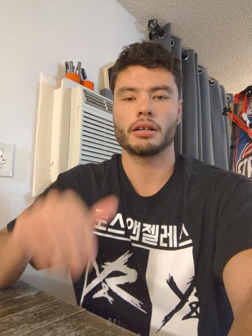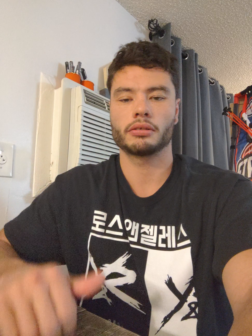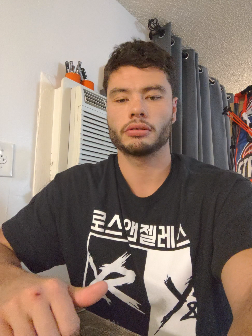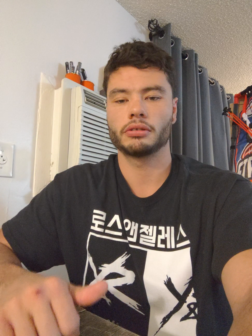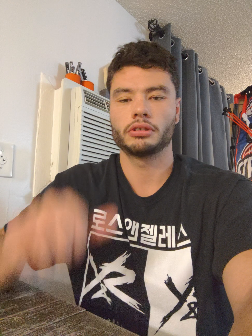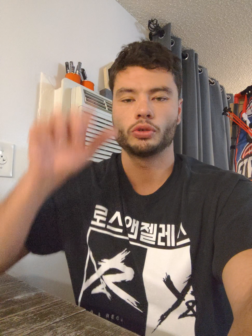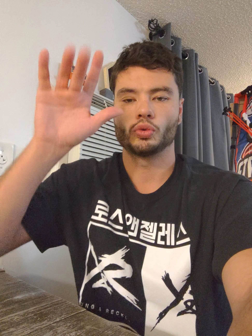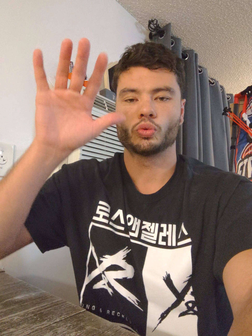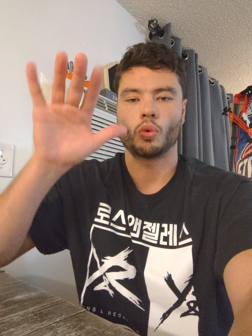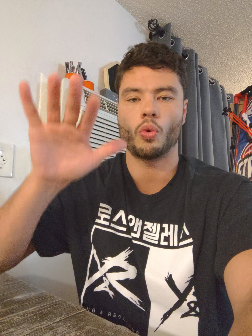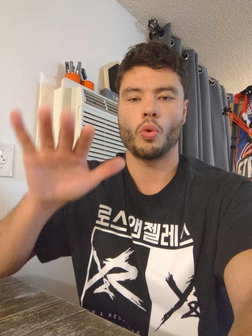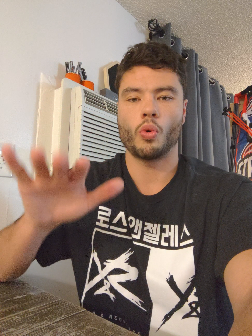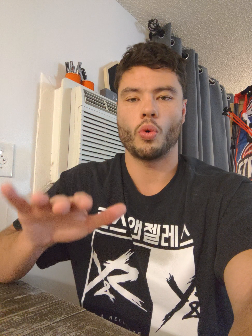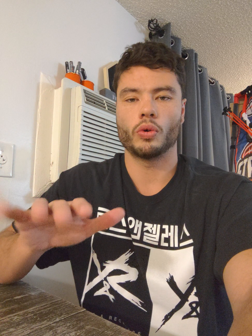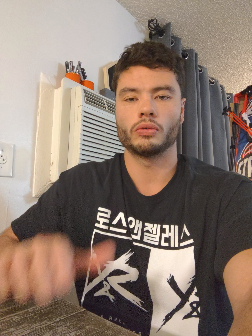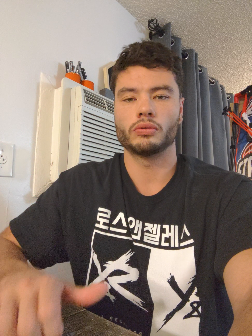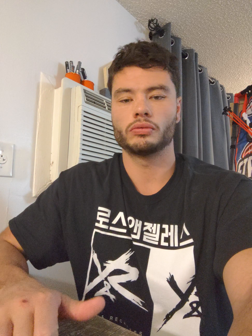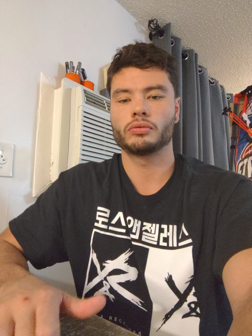snow